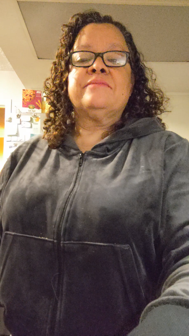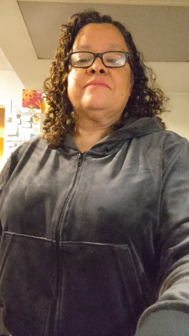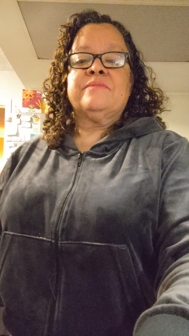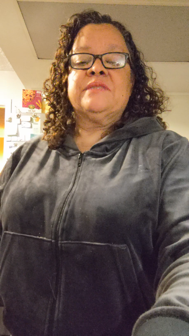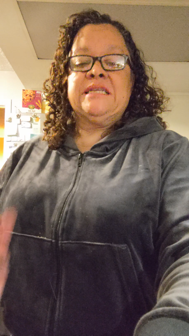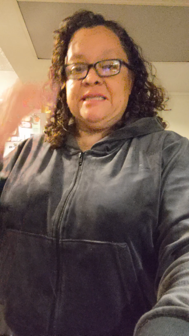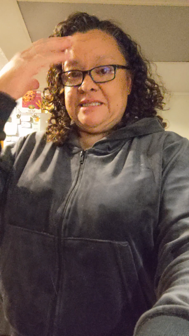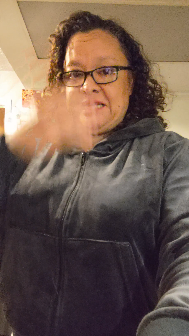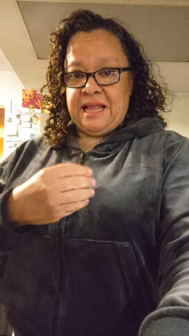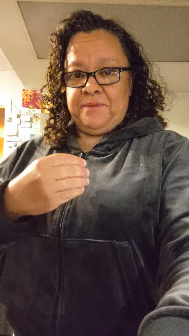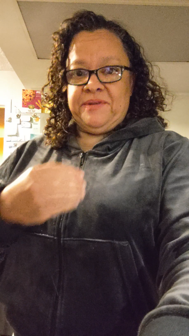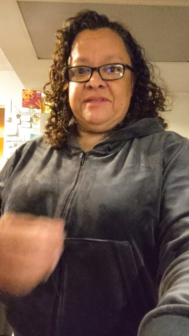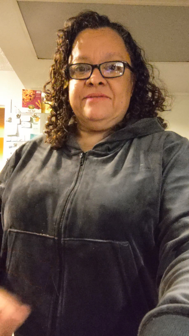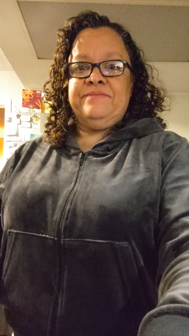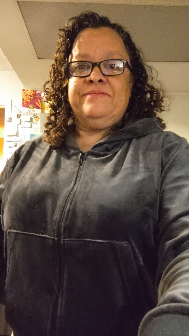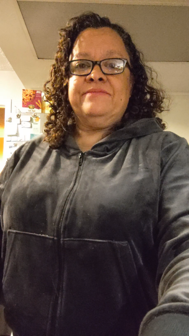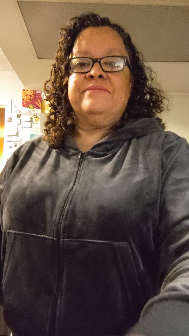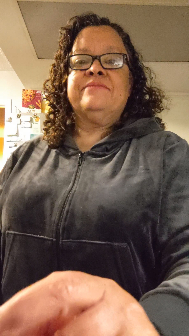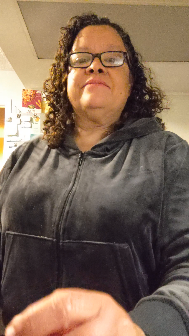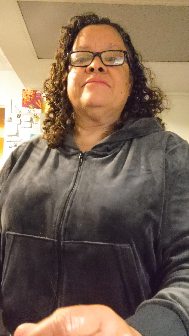asleep